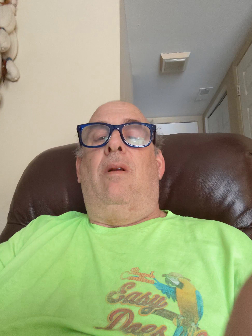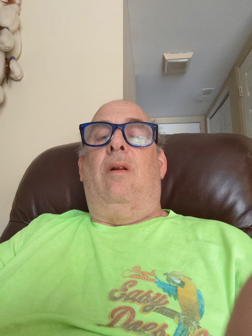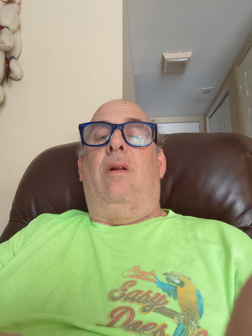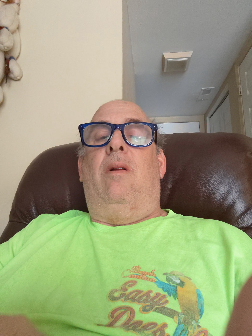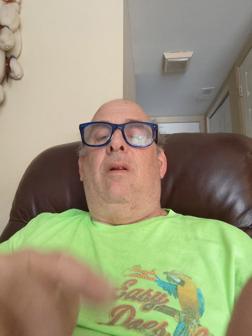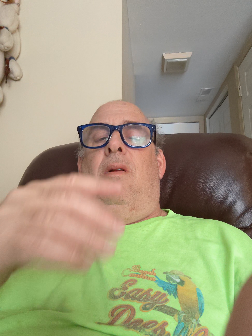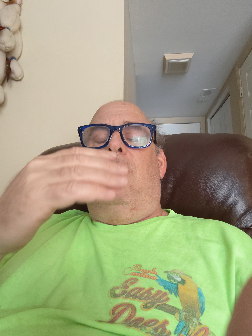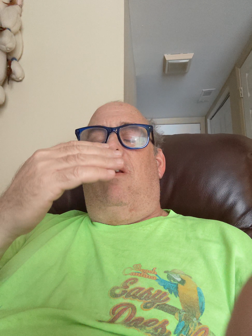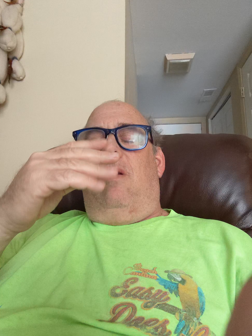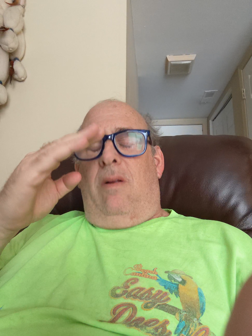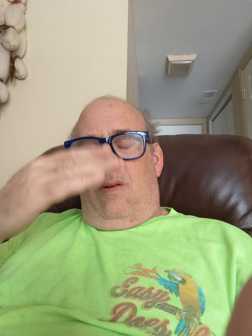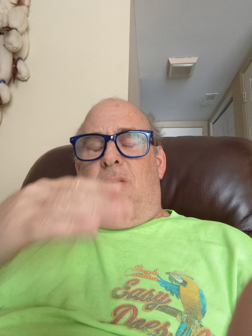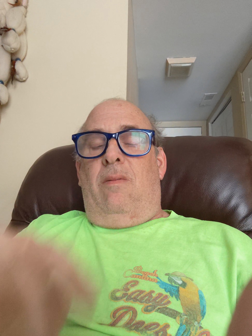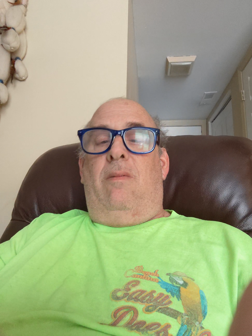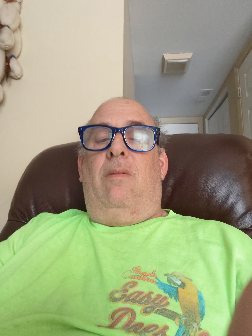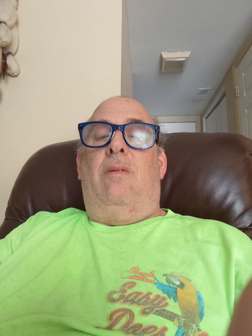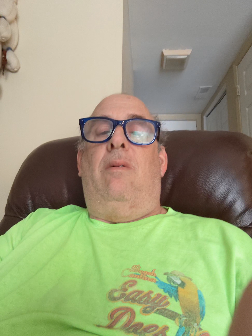sleepy